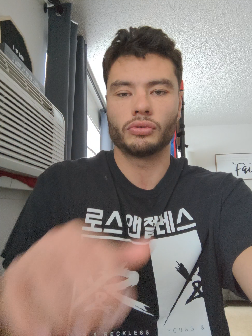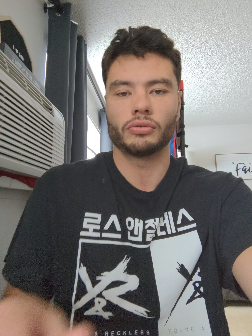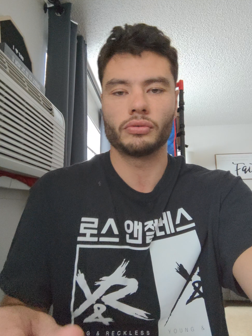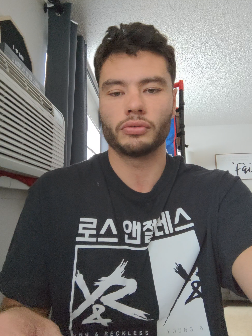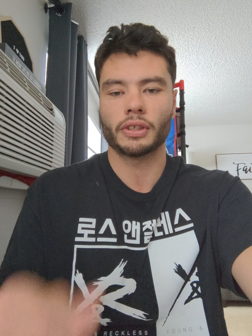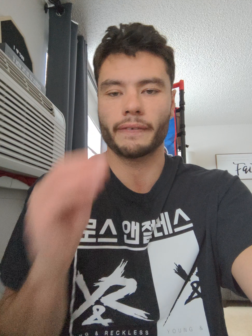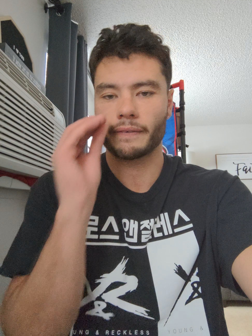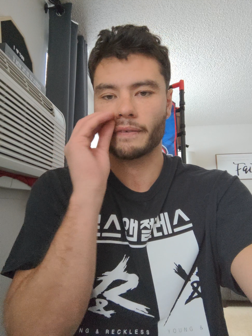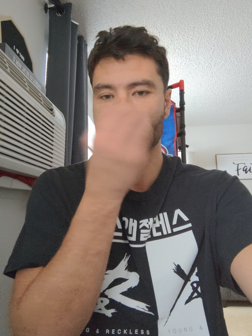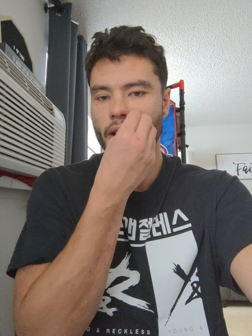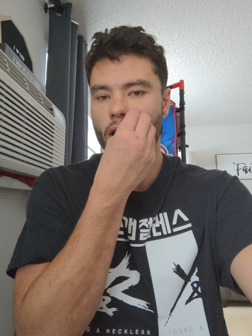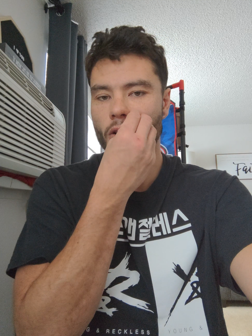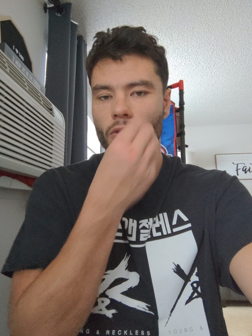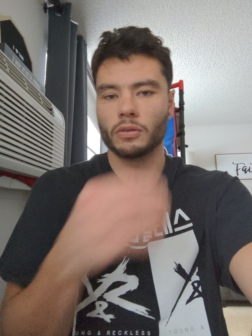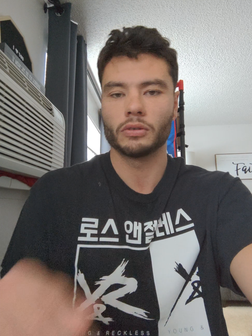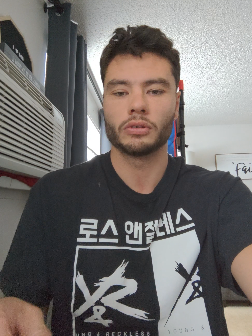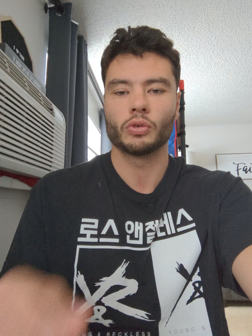flower